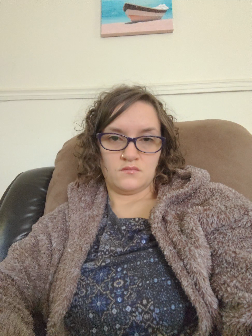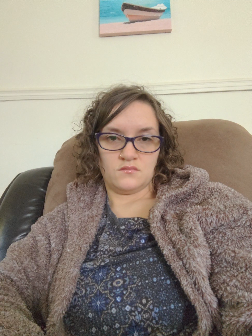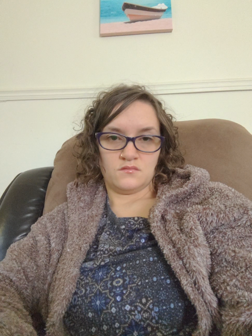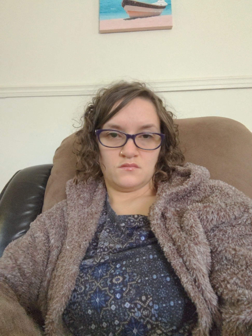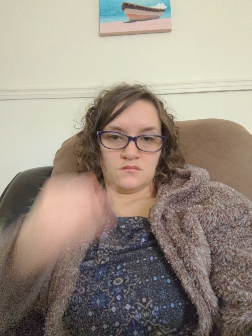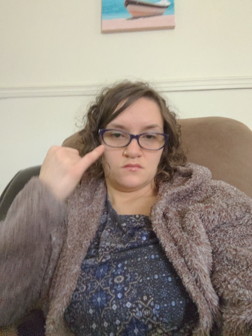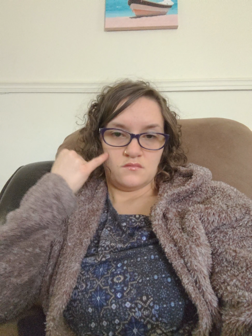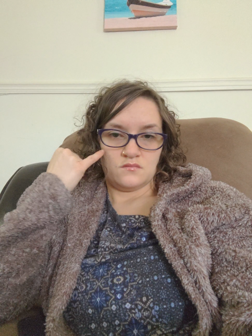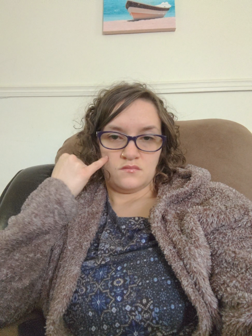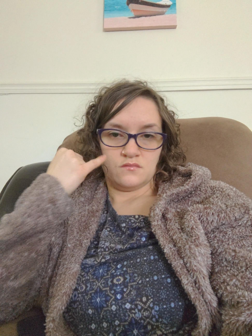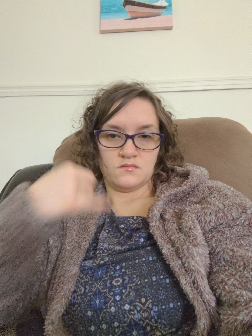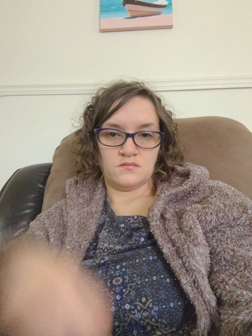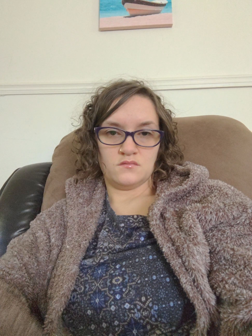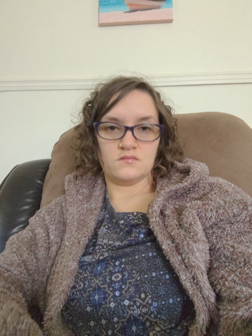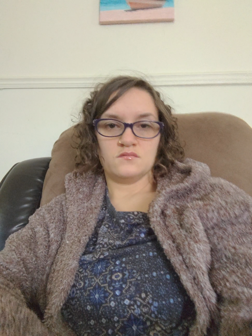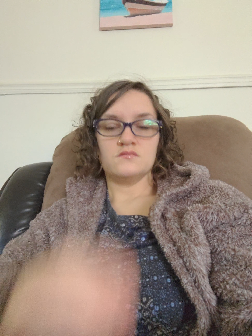if